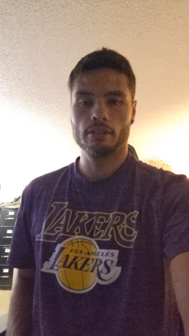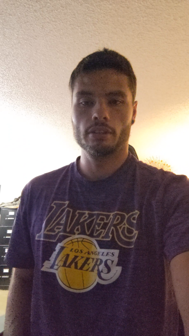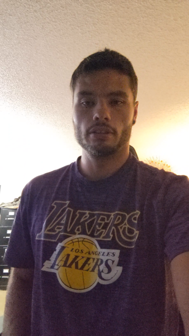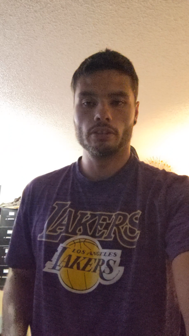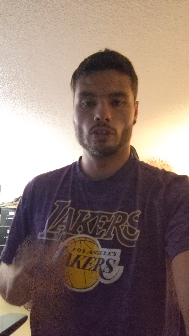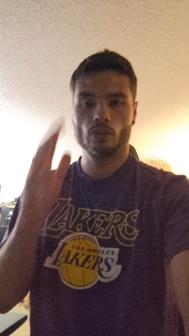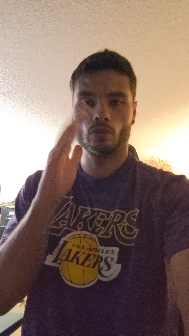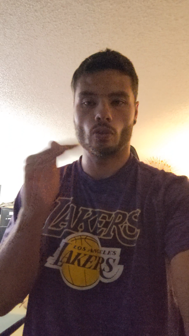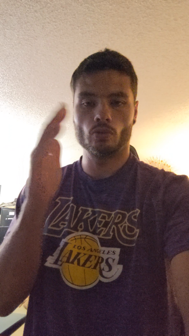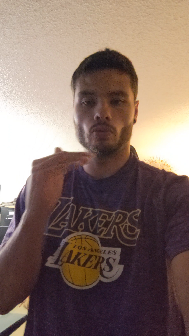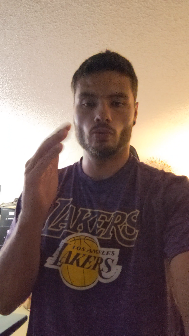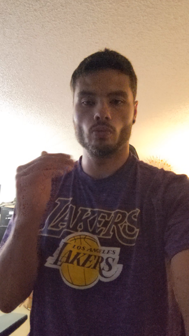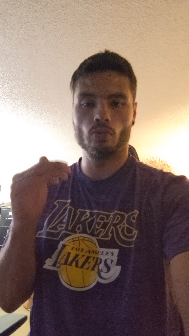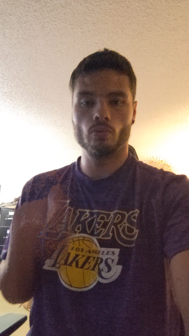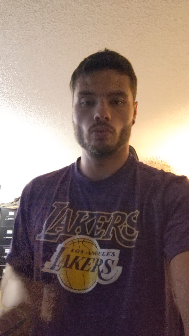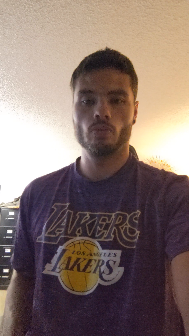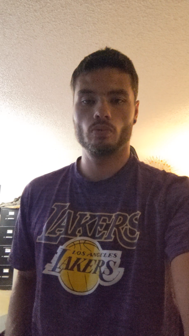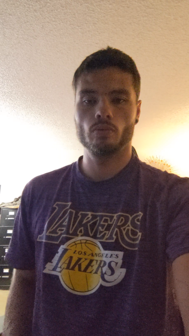downtown